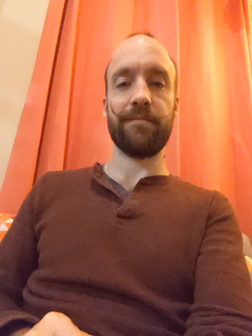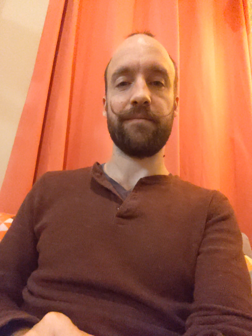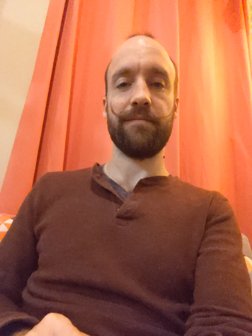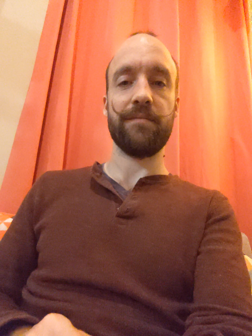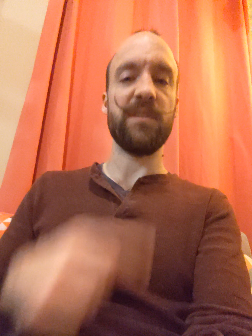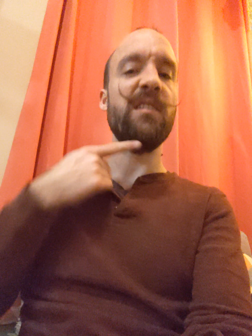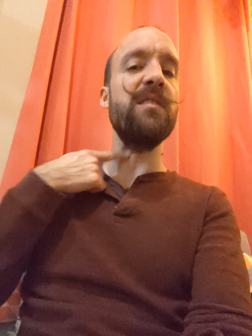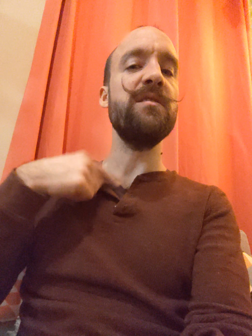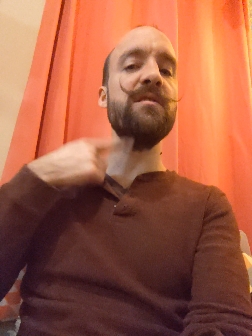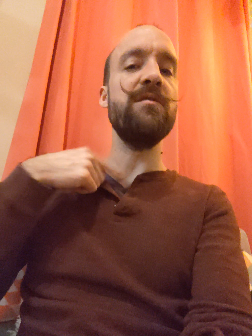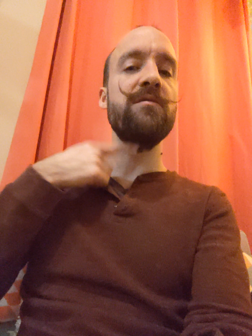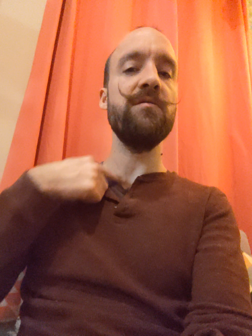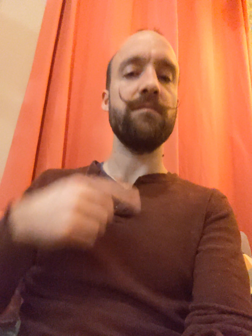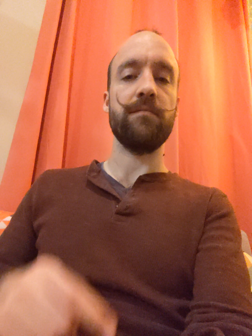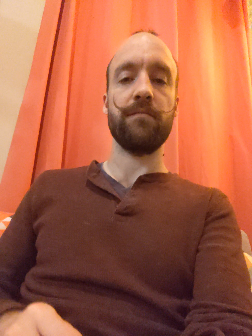thirsty